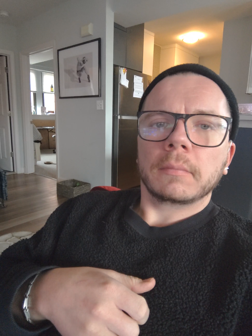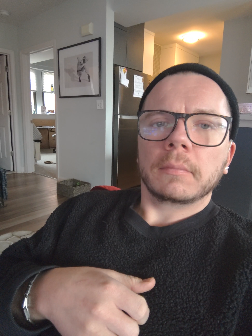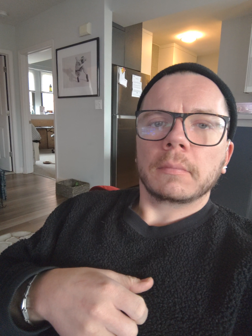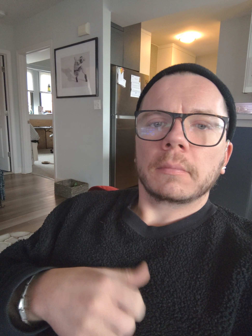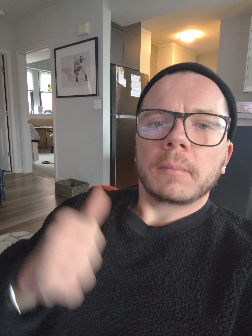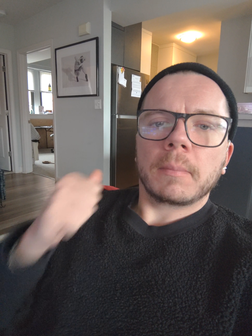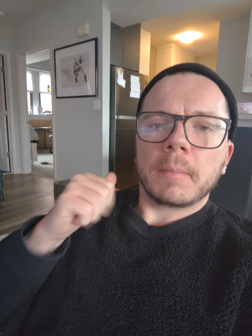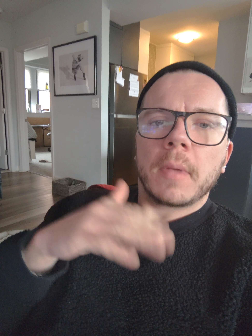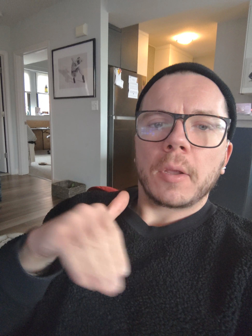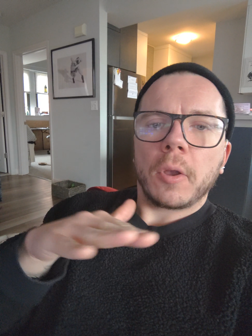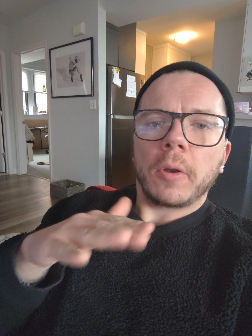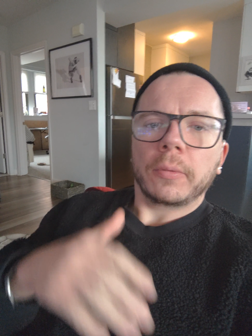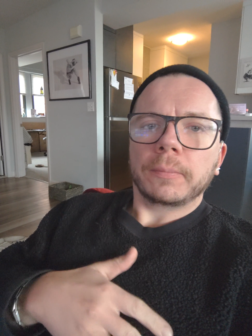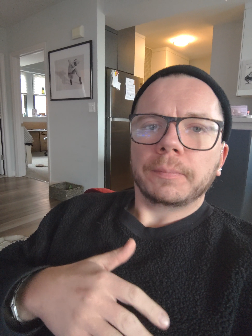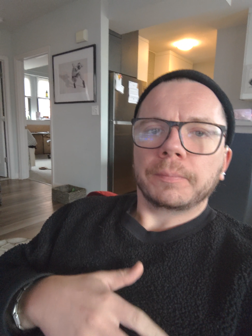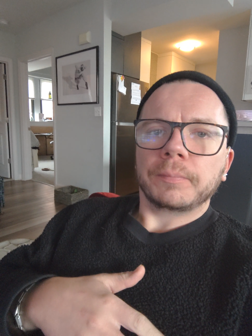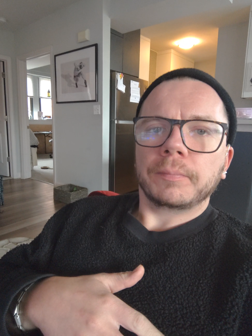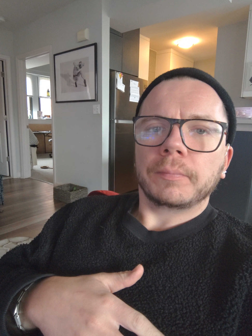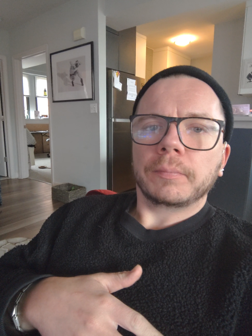backyard